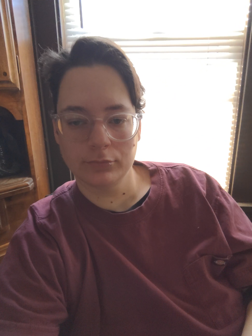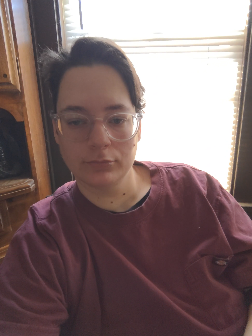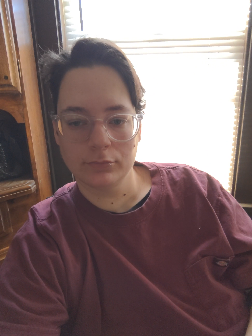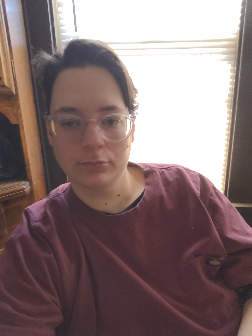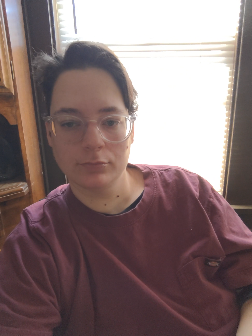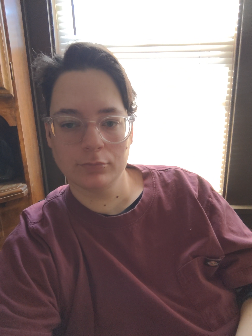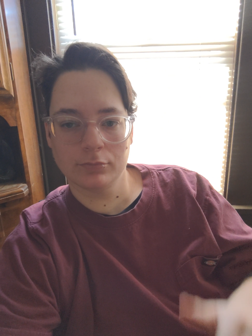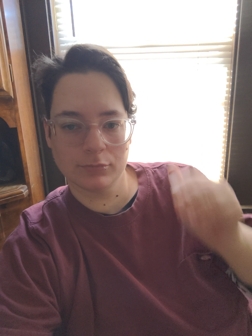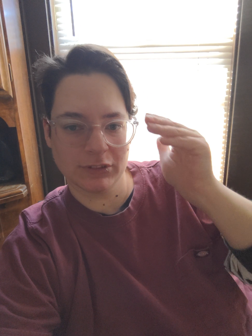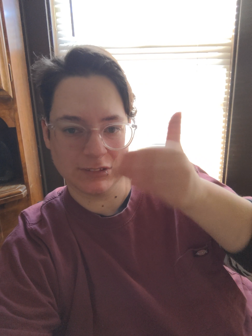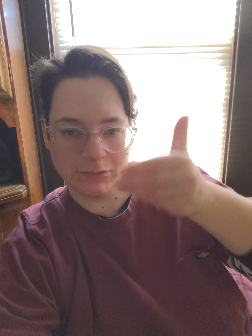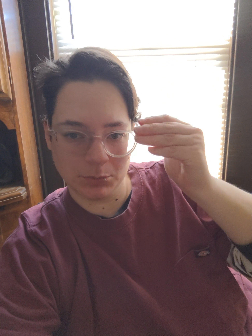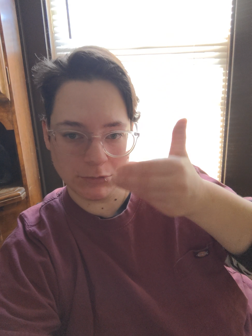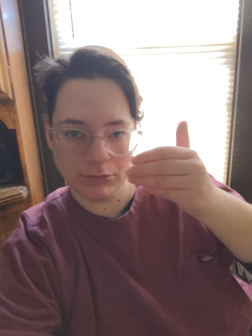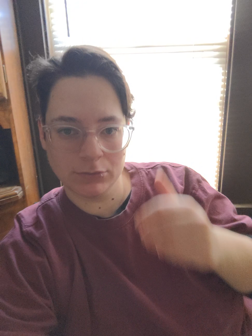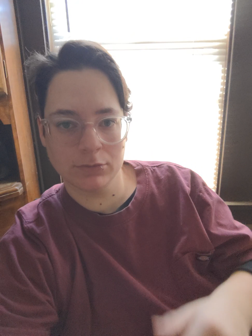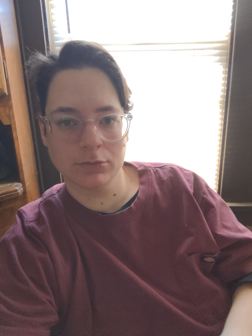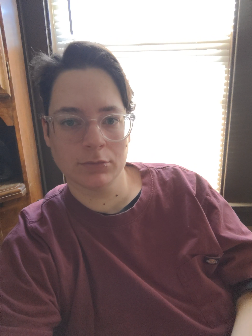sleepy